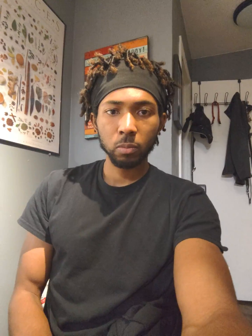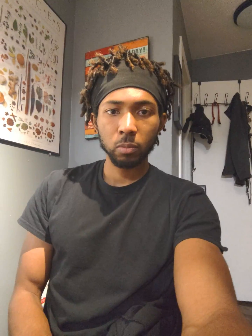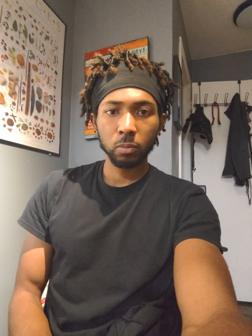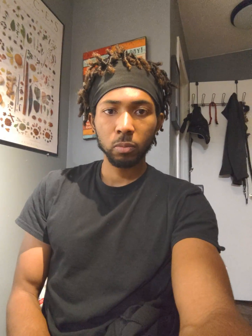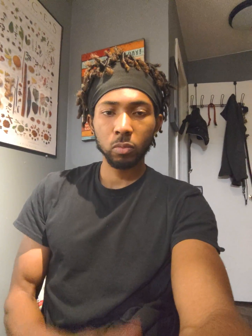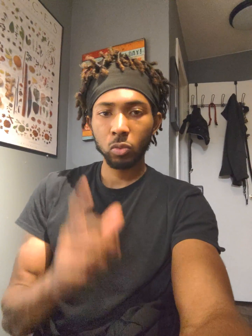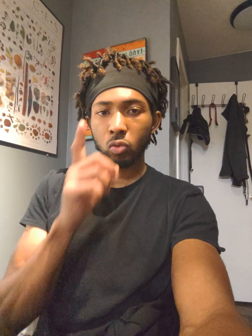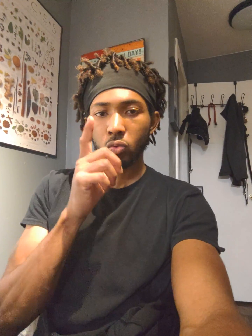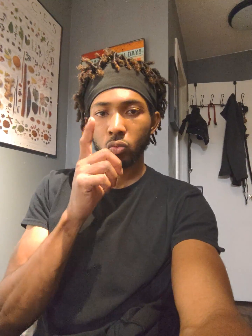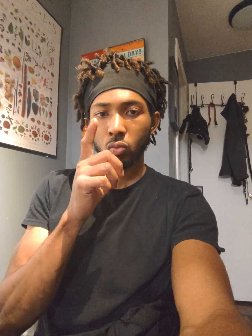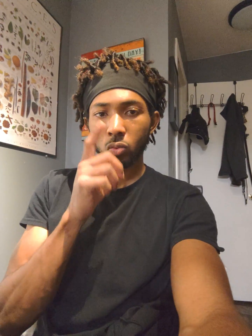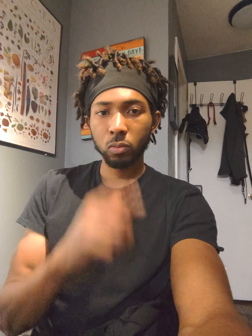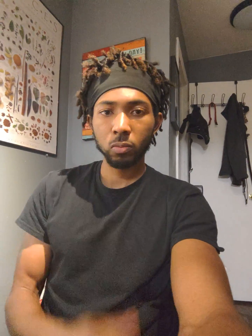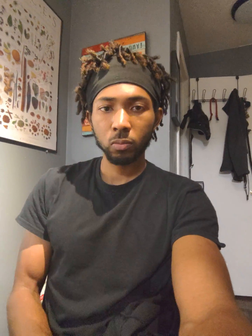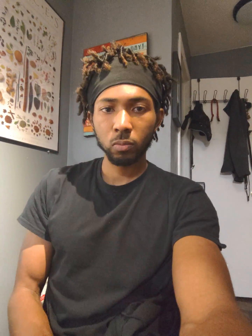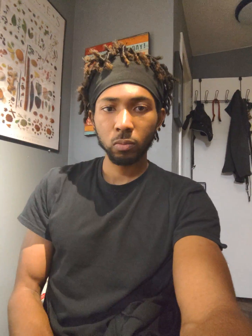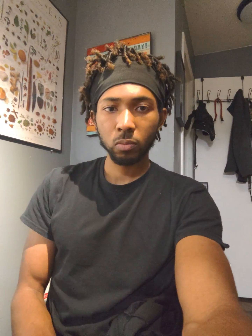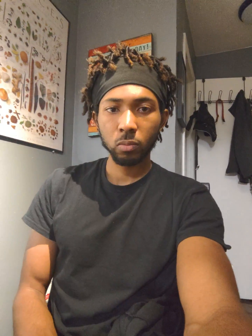lunch